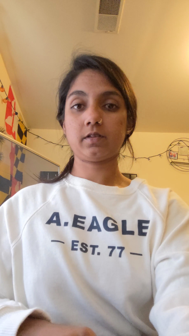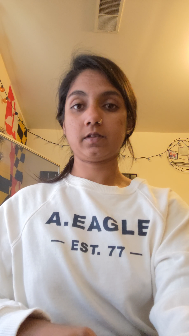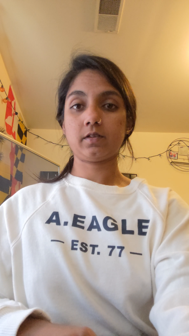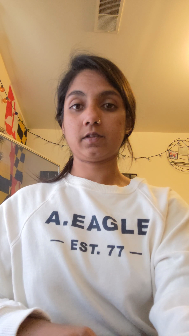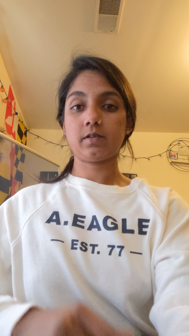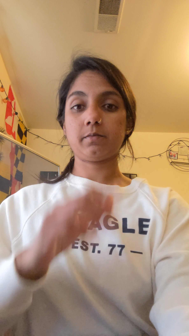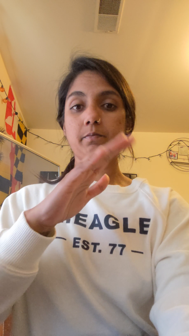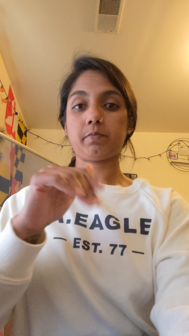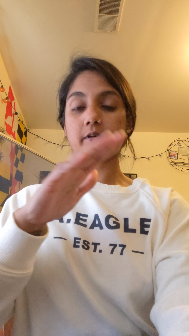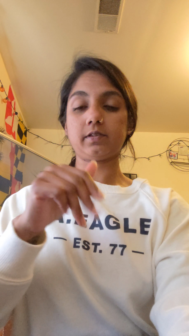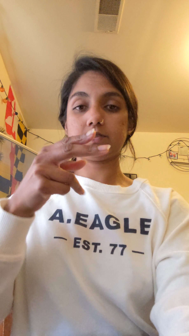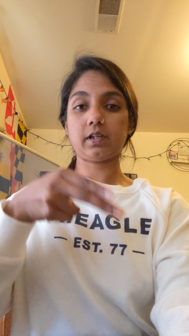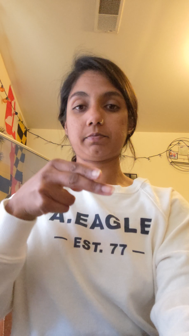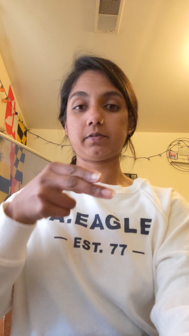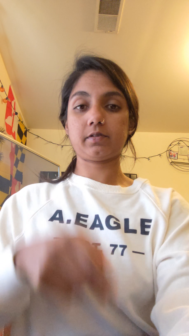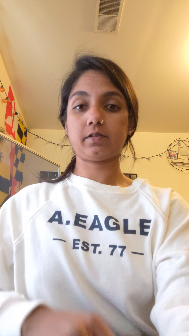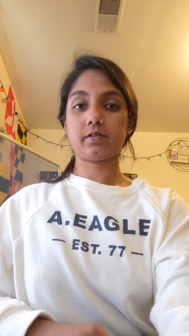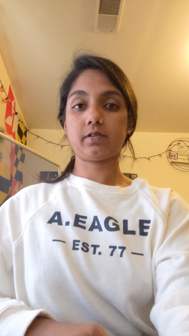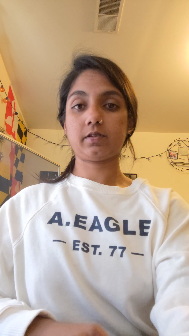pet's name